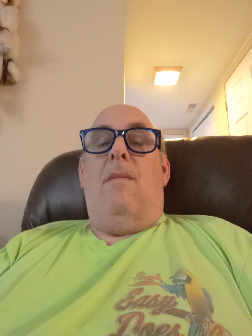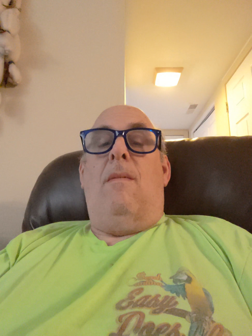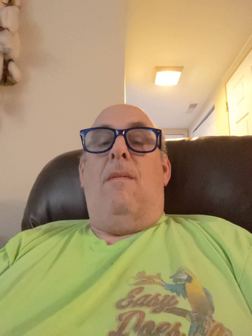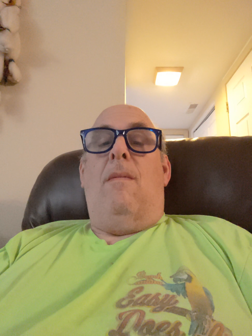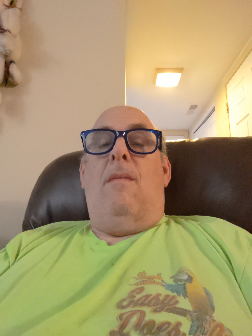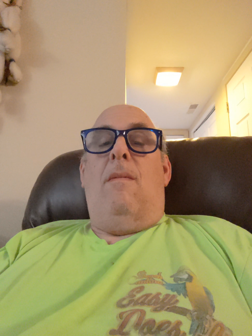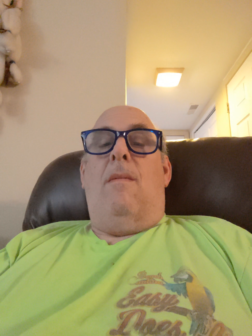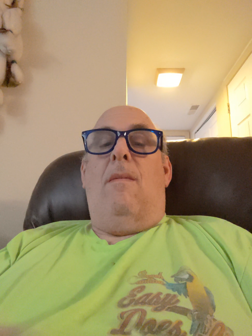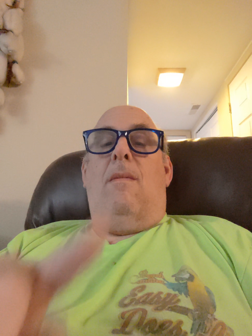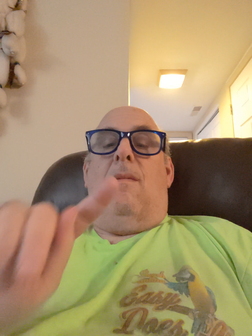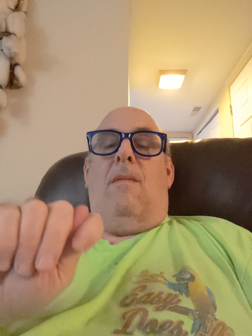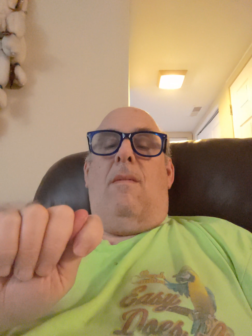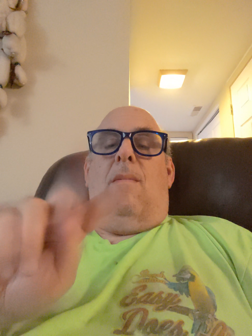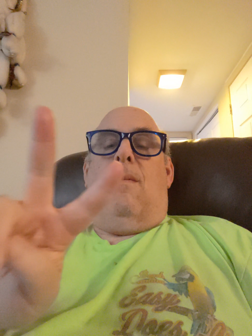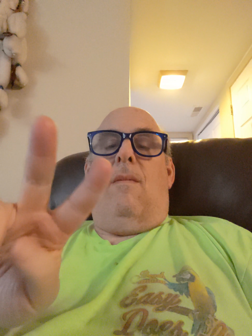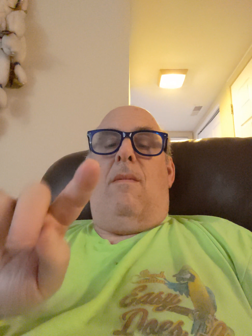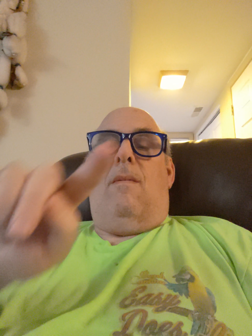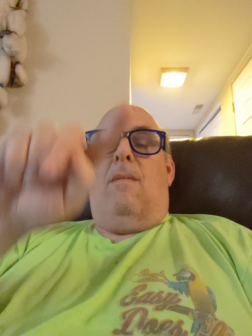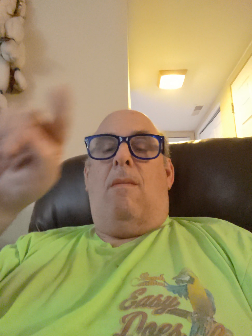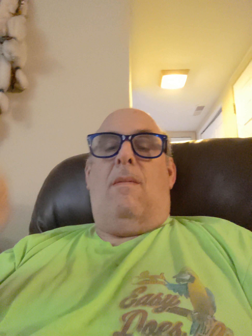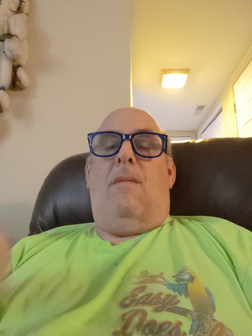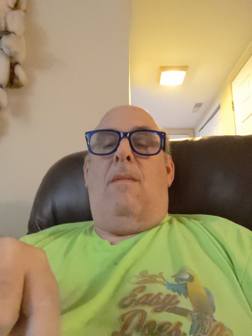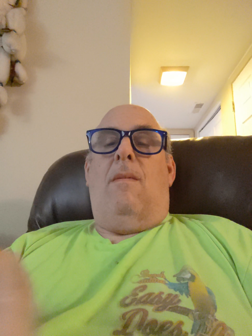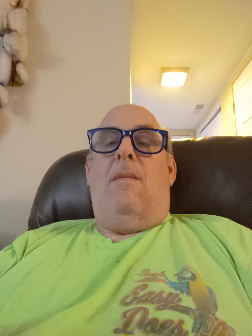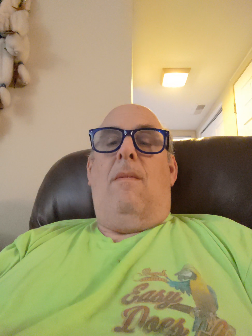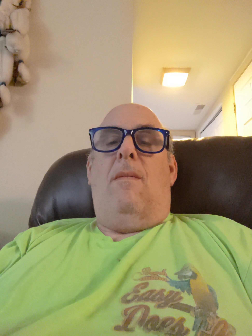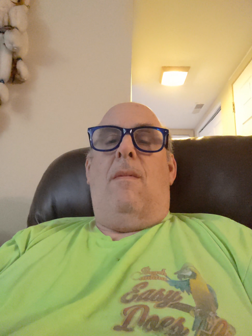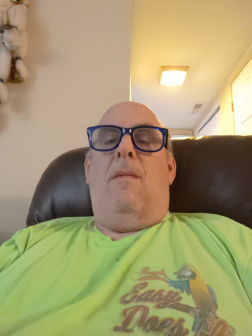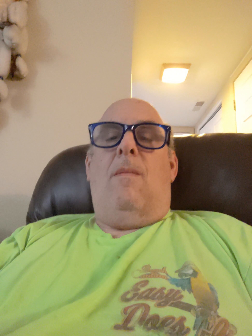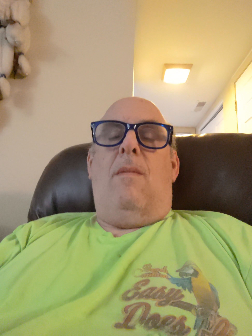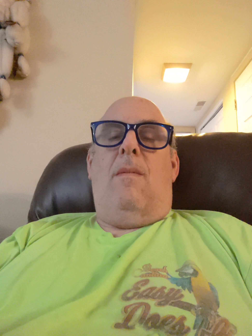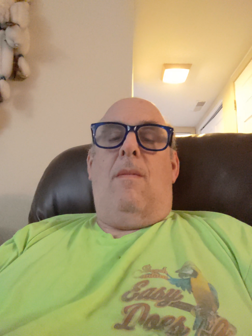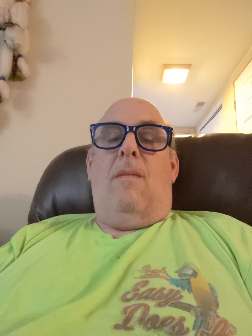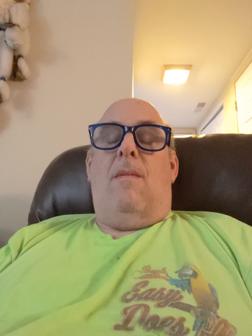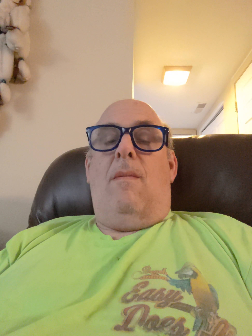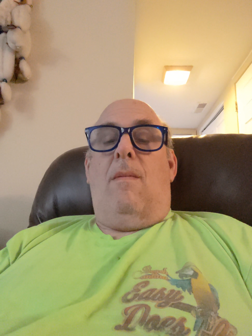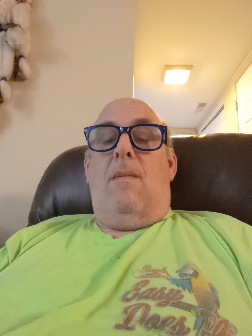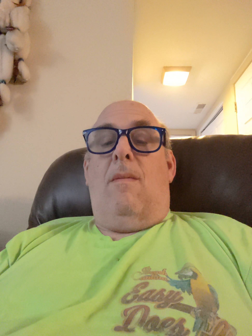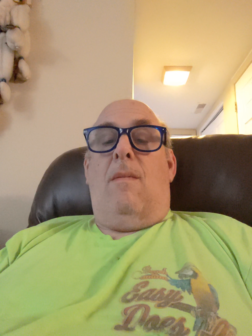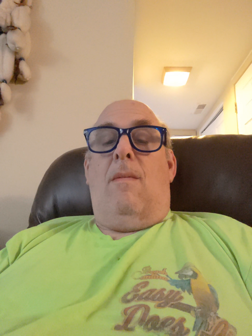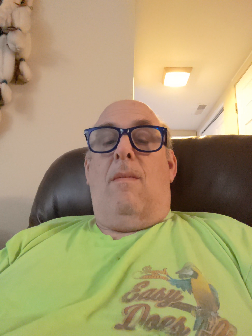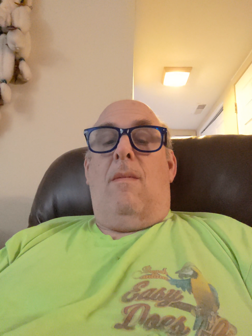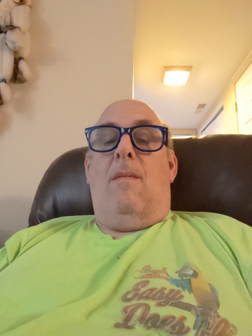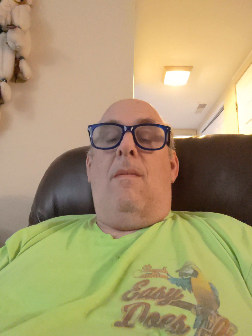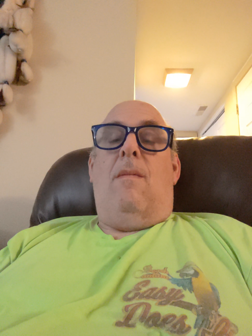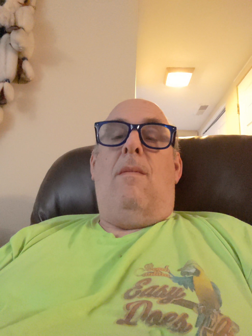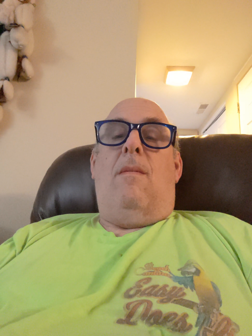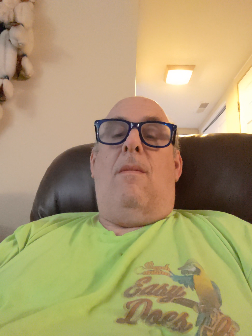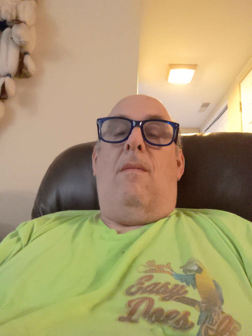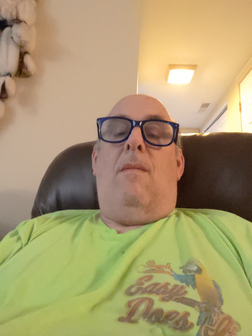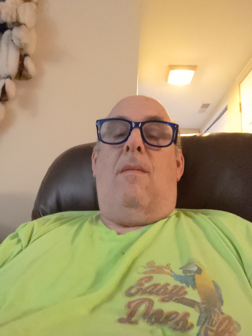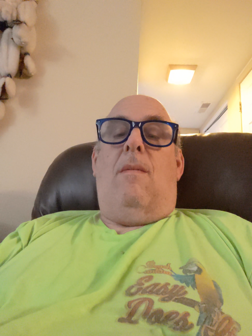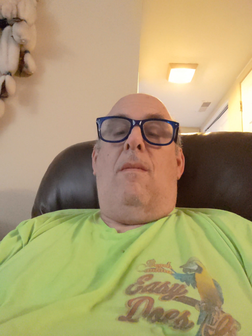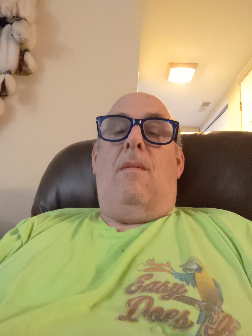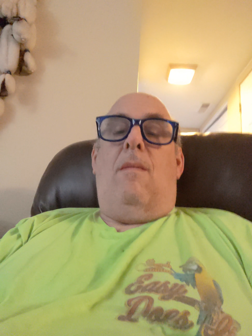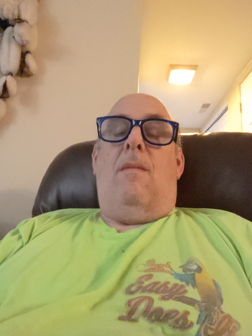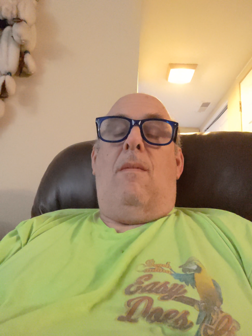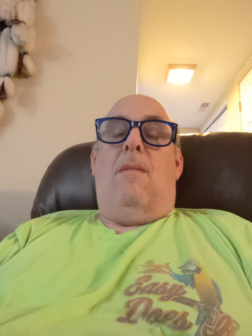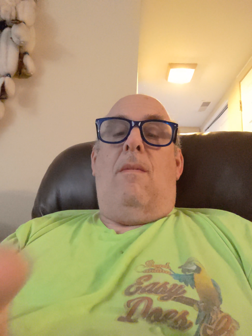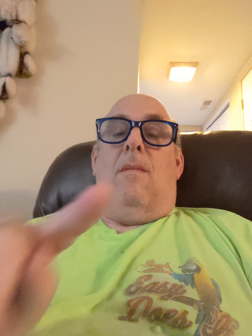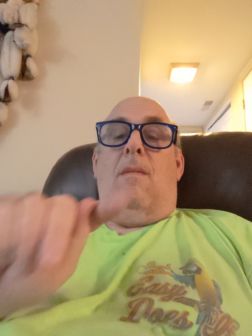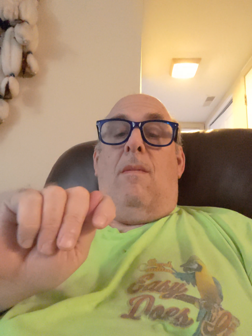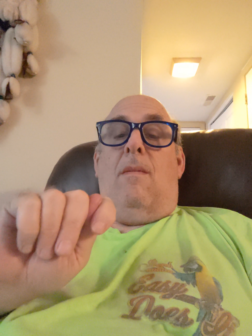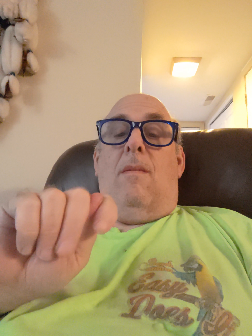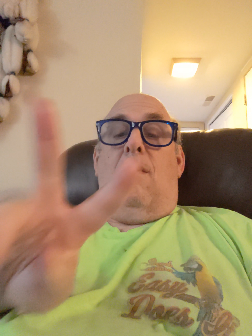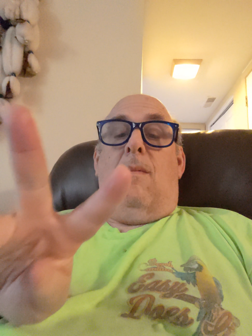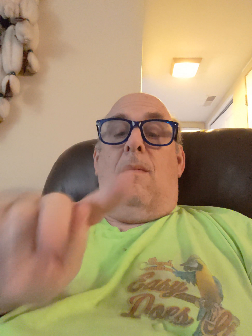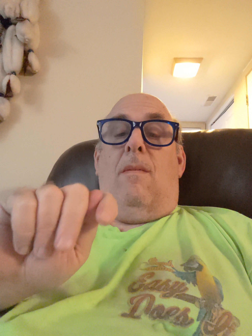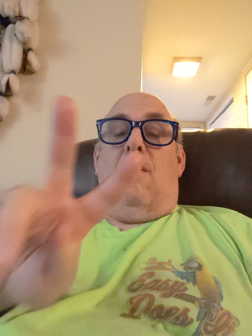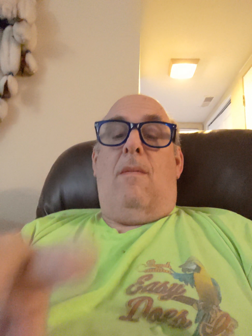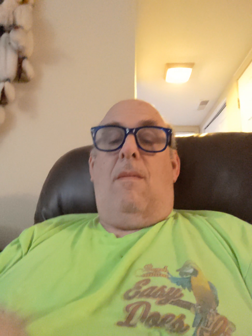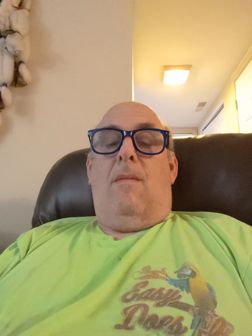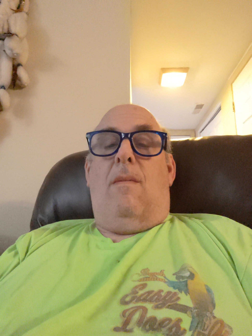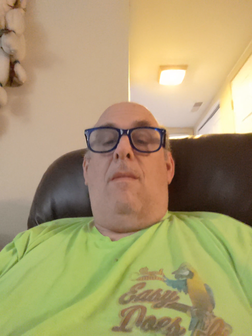TV